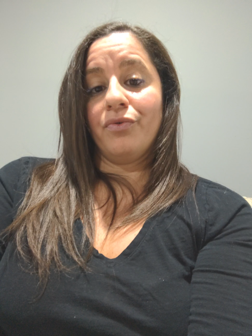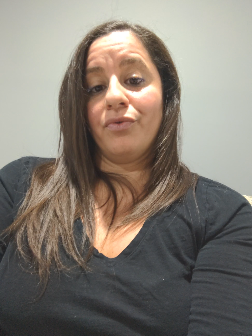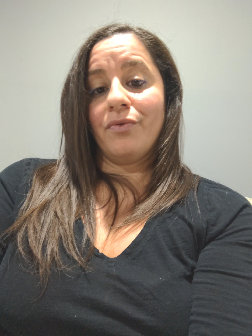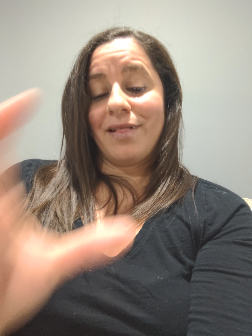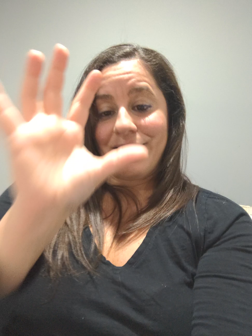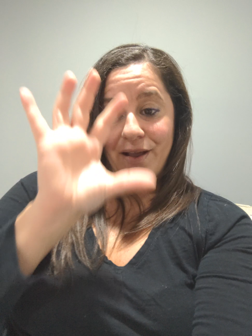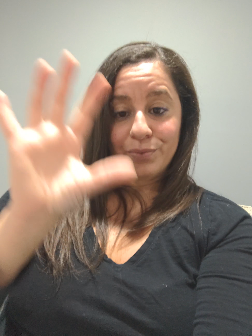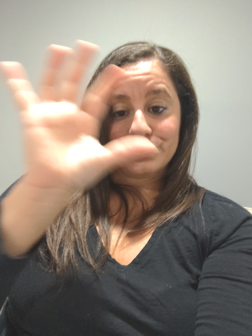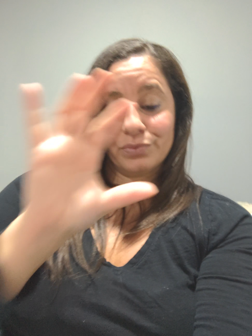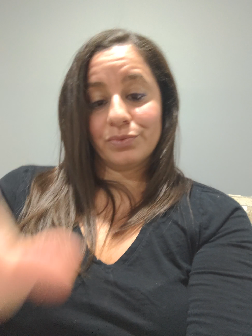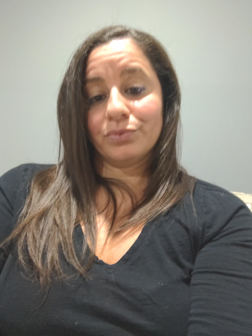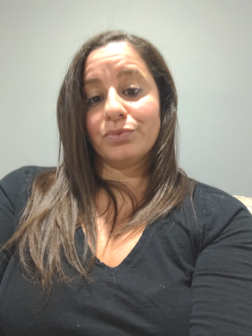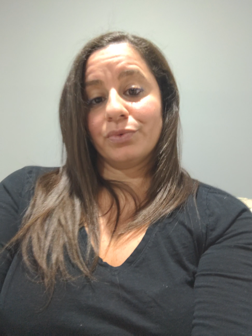cloud